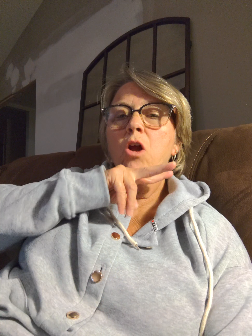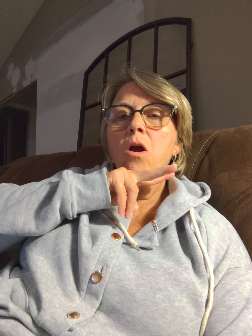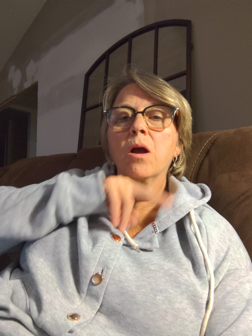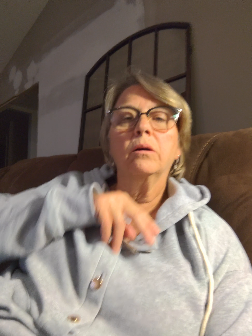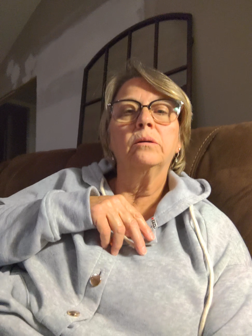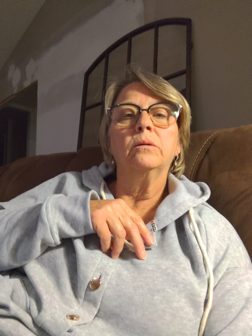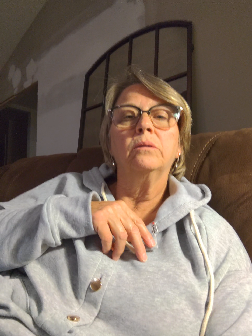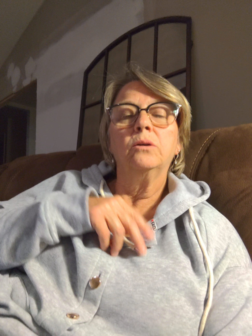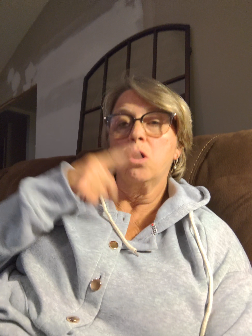frog